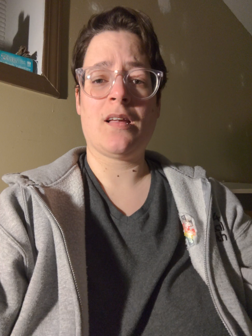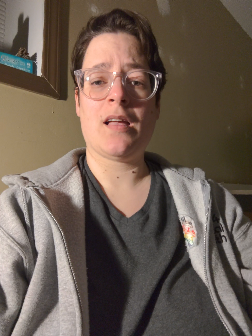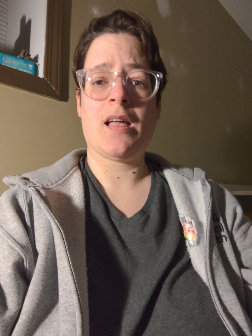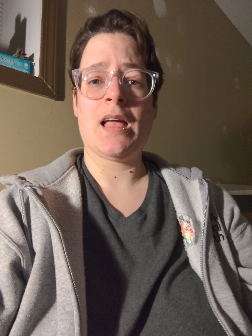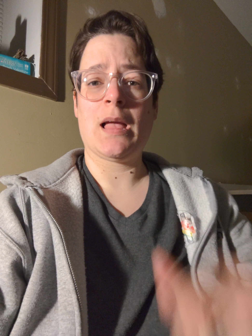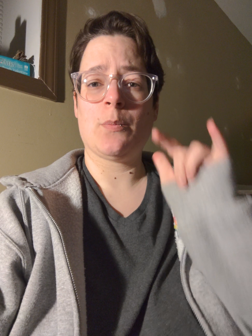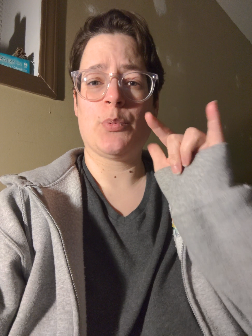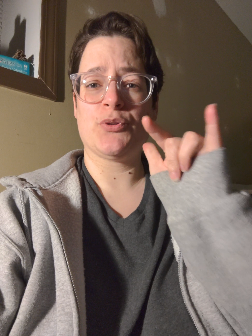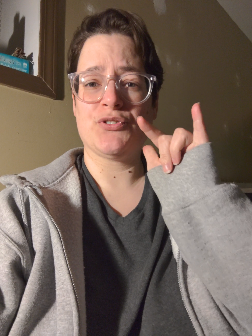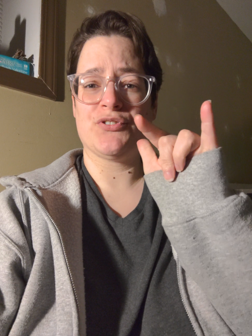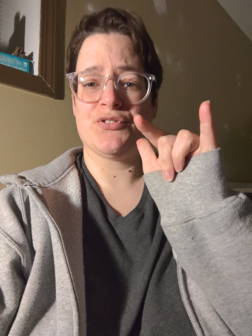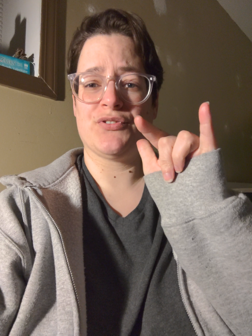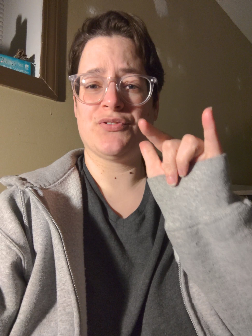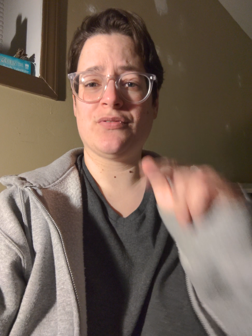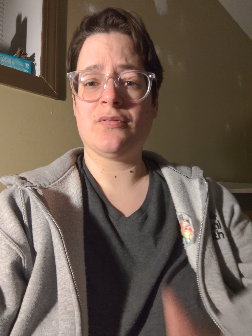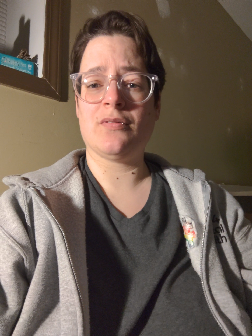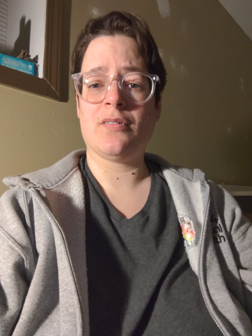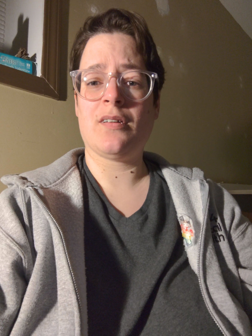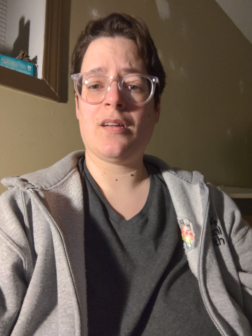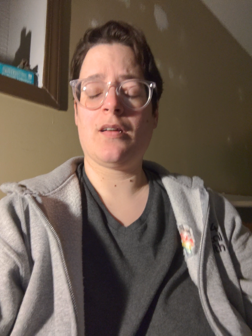airplane